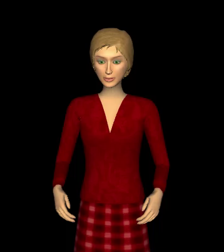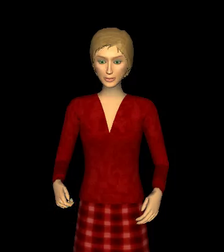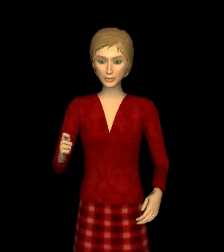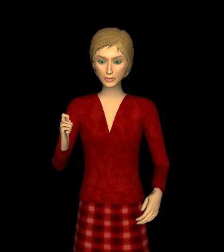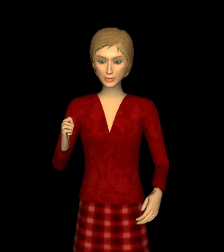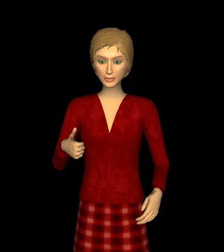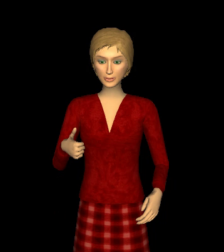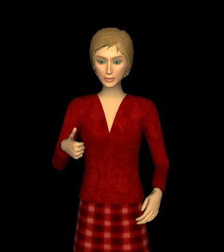تقريبا